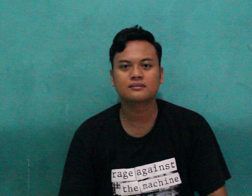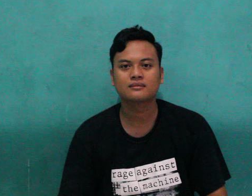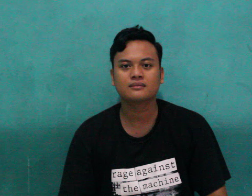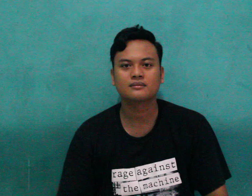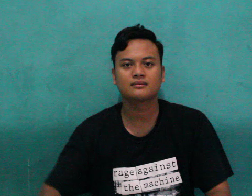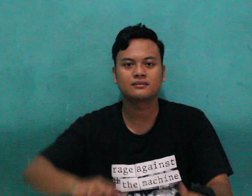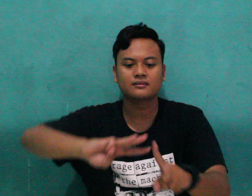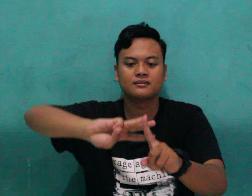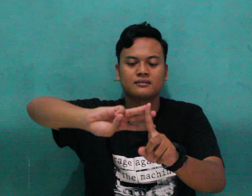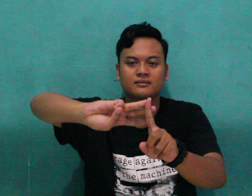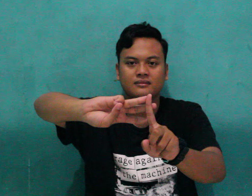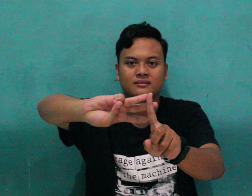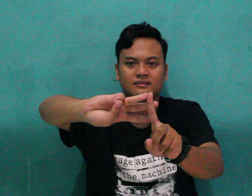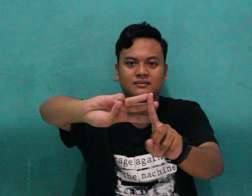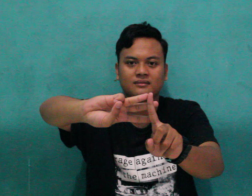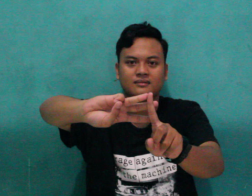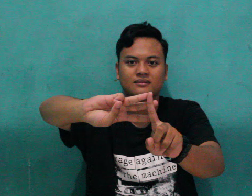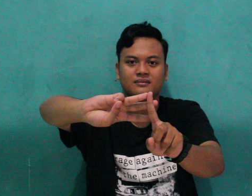B